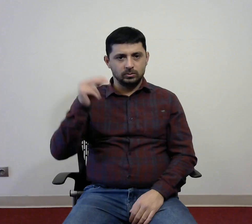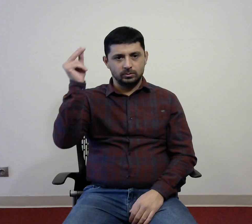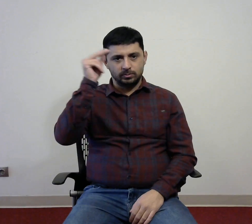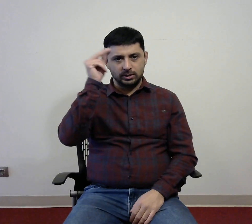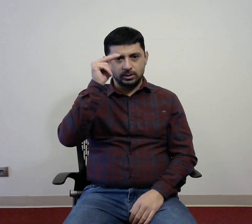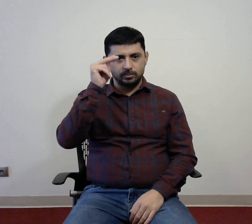təhsil